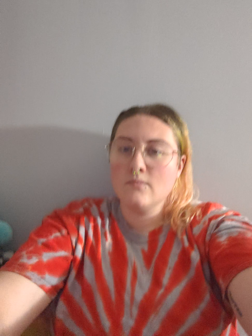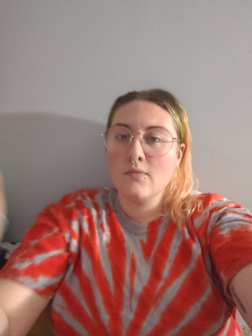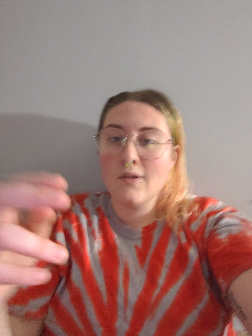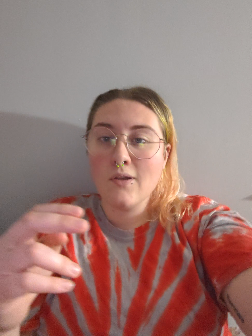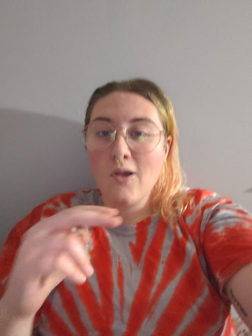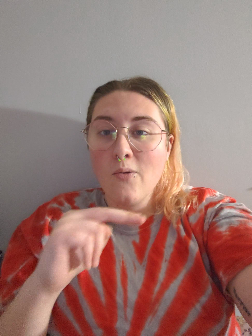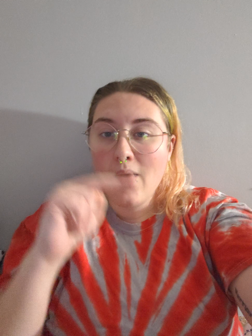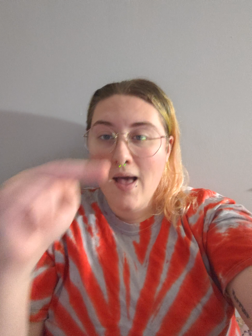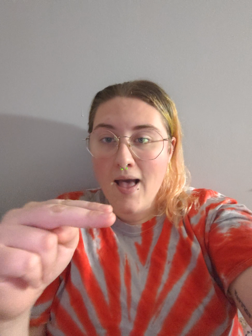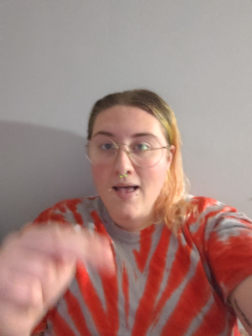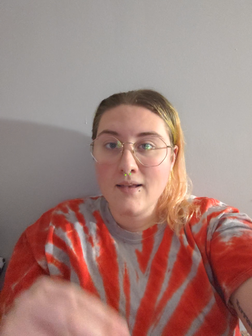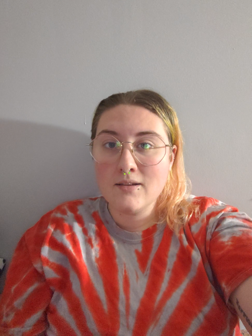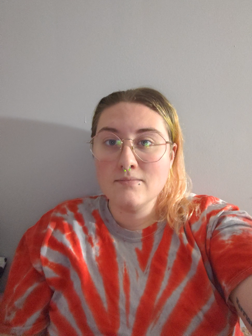ride